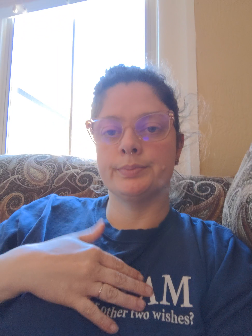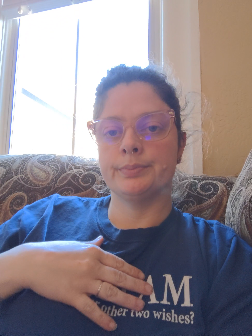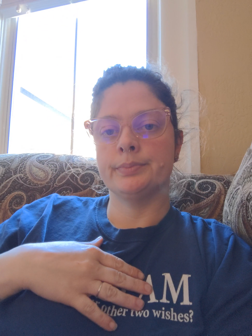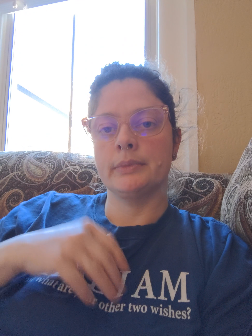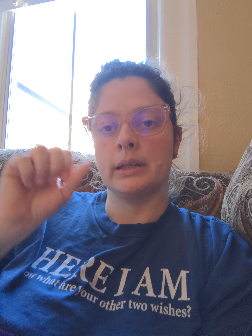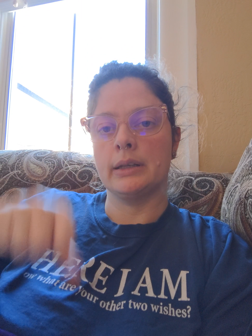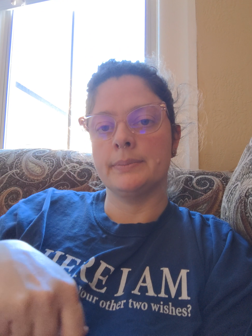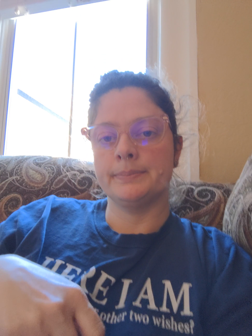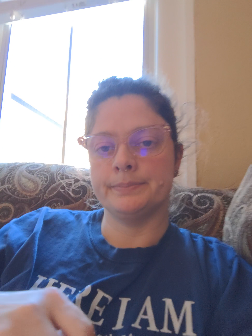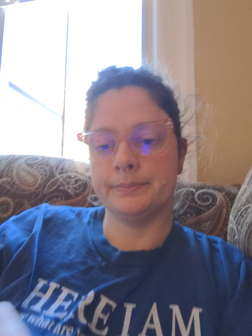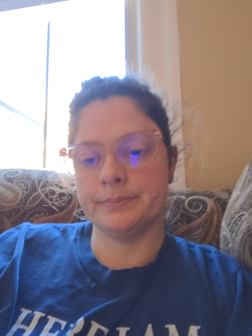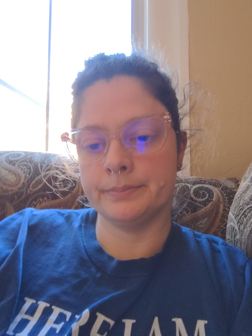can